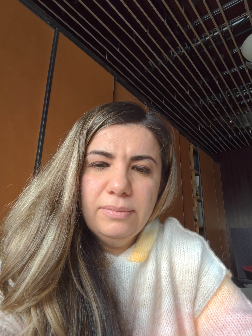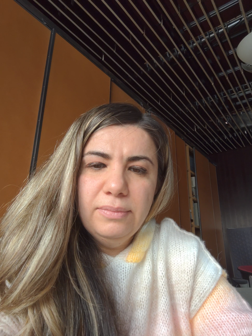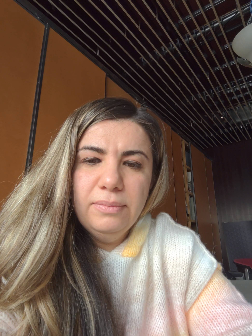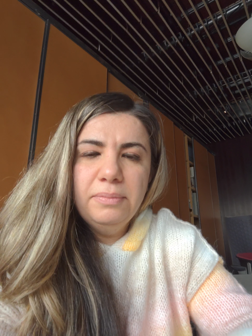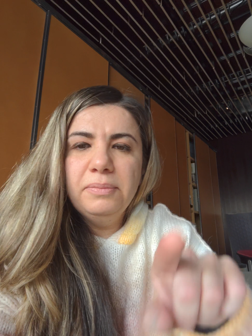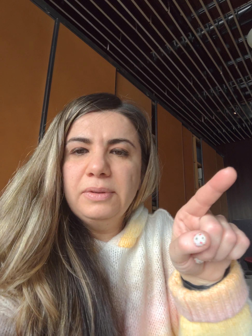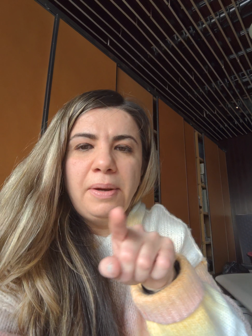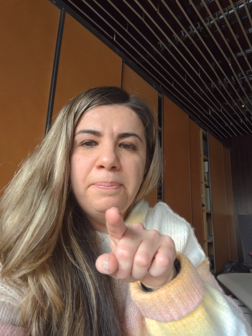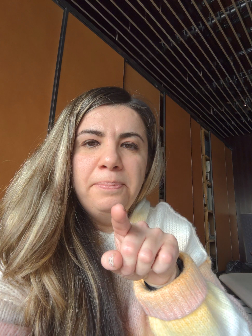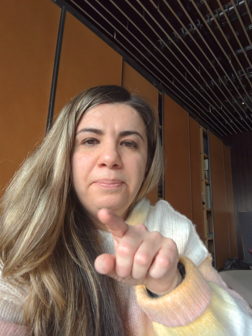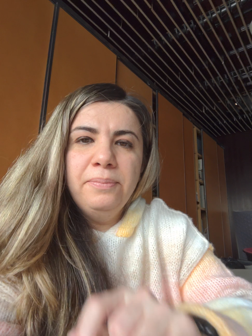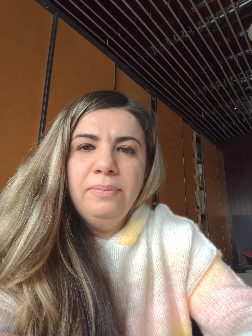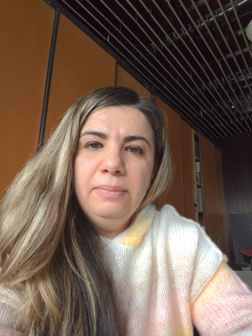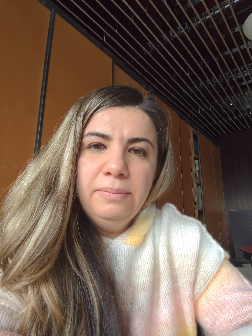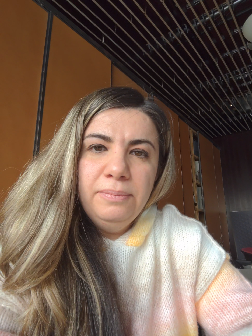same